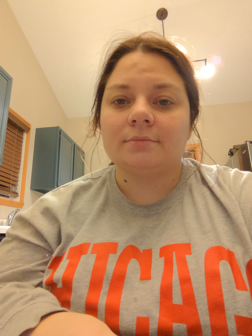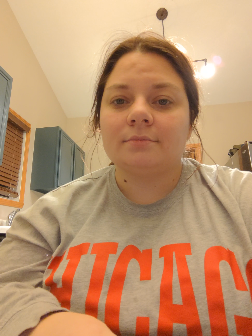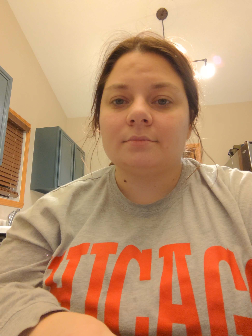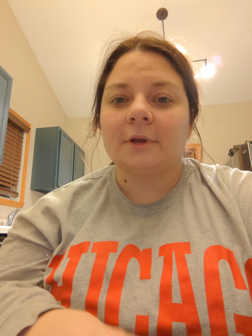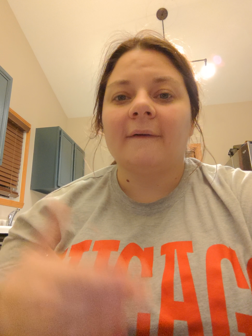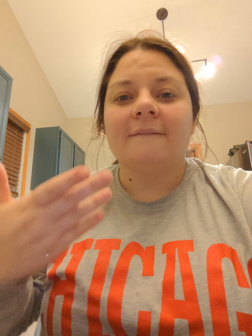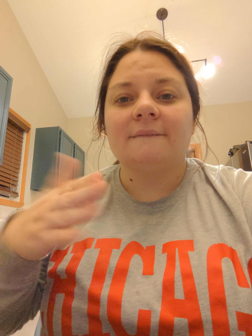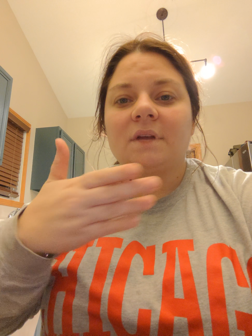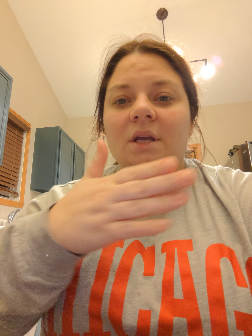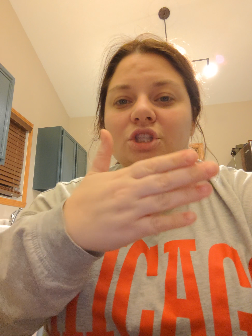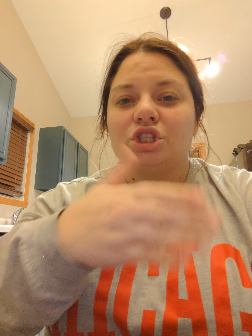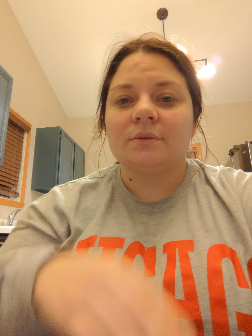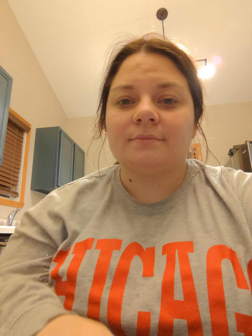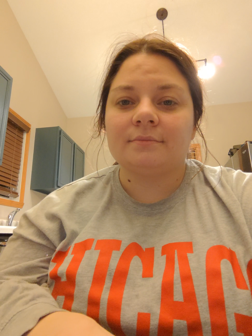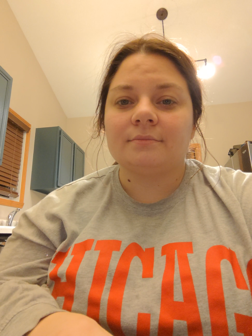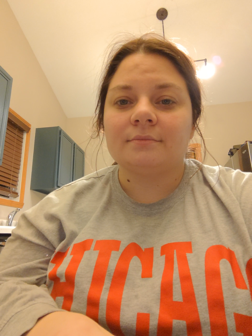fish